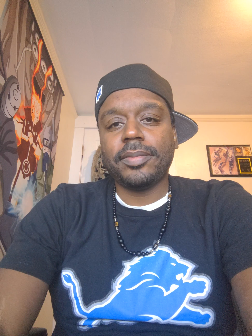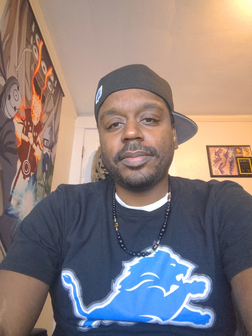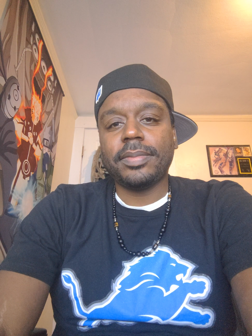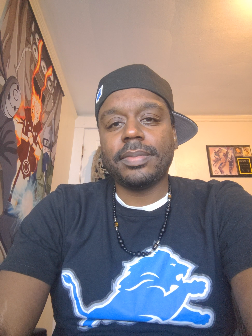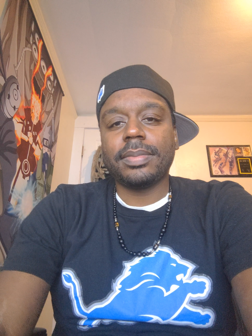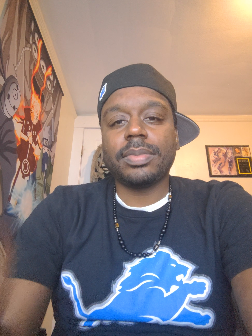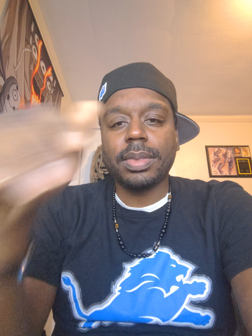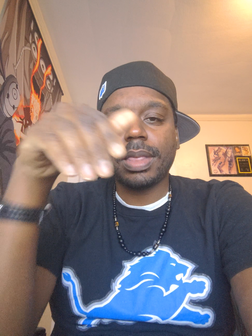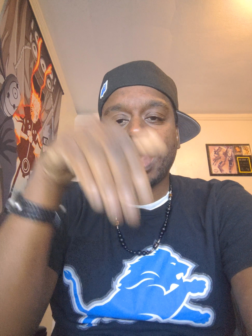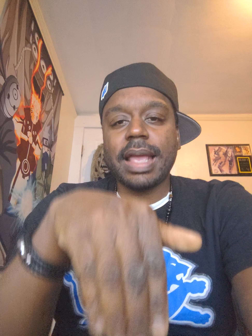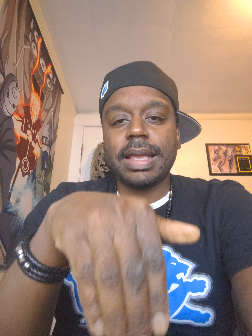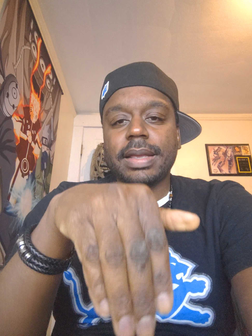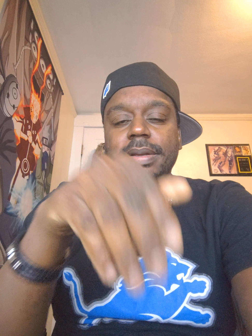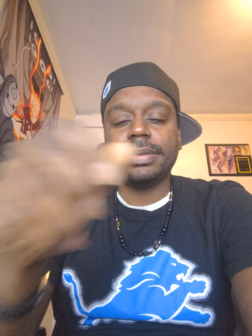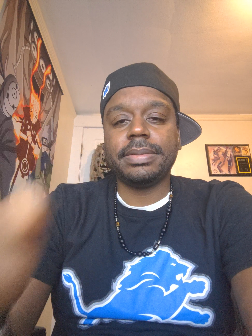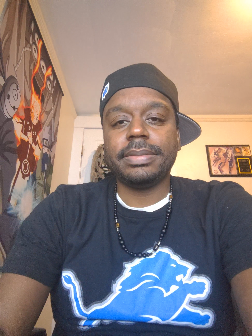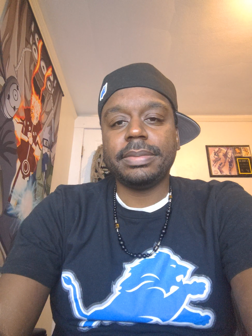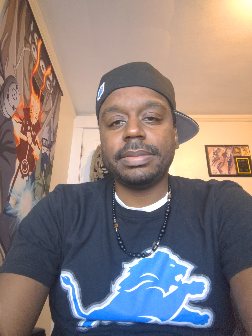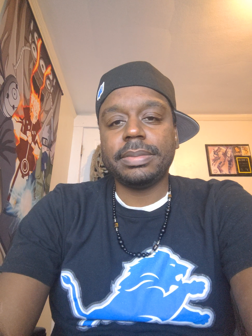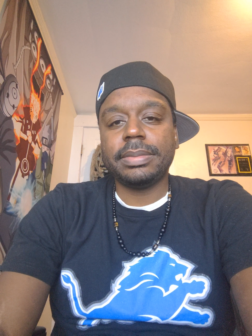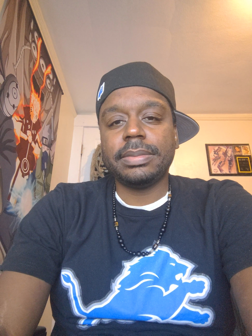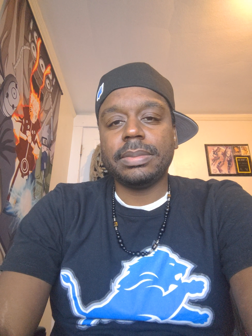night